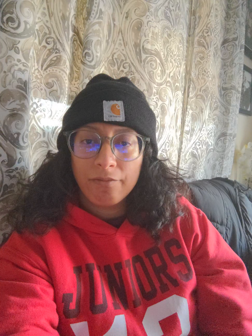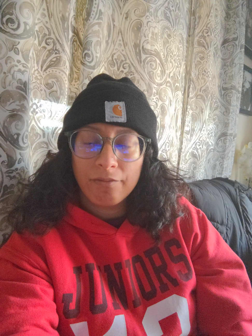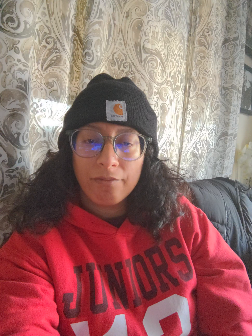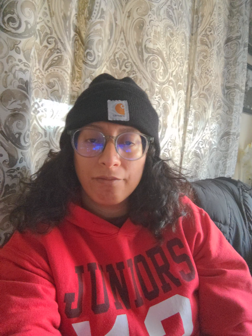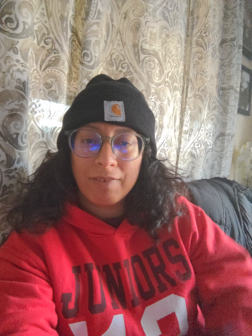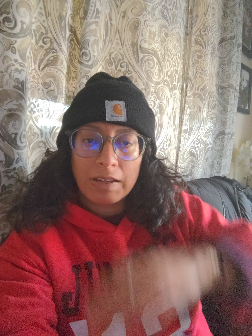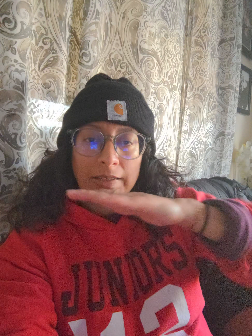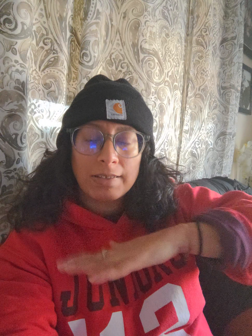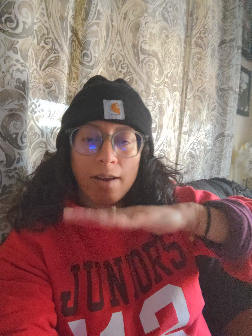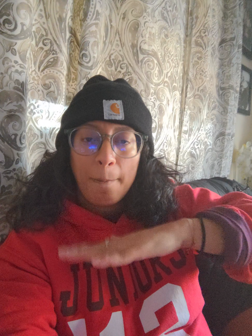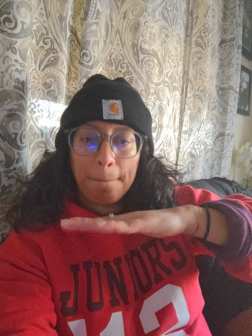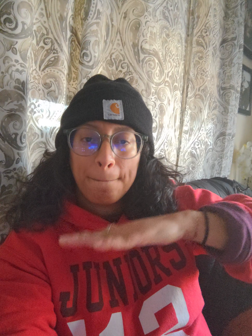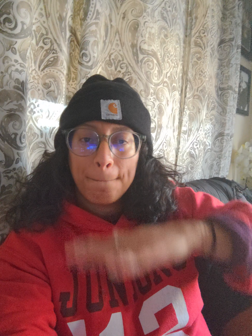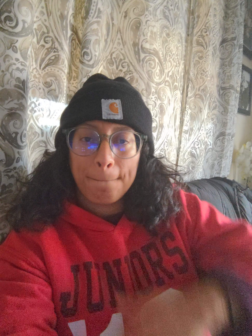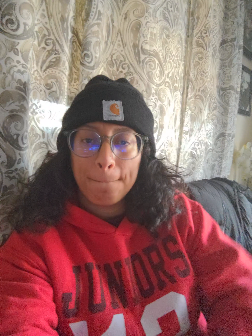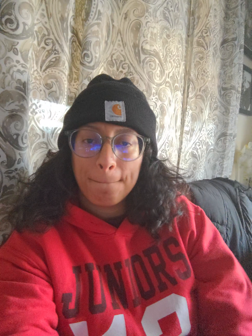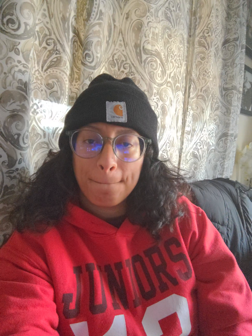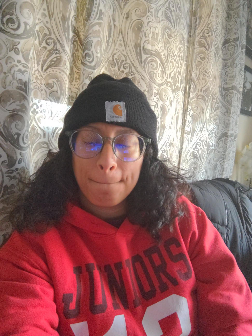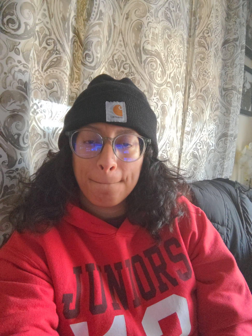table